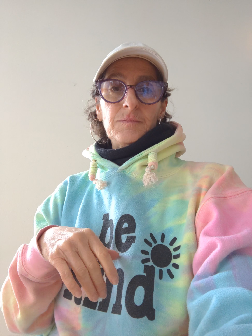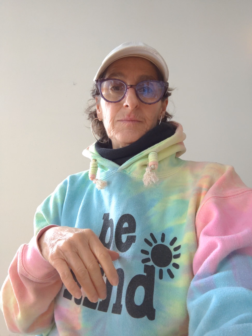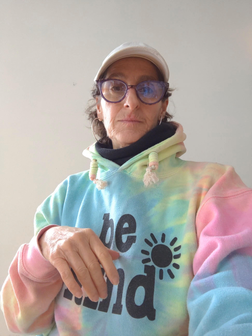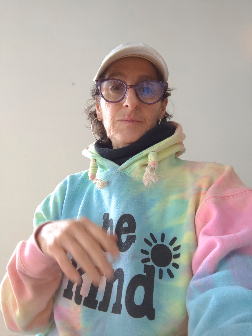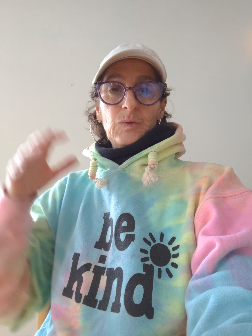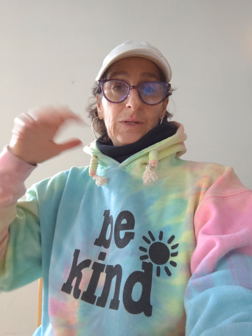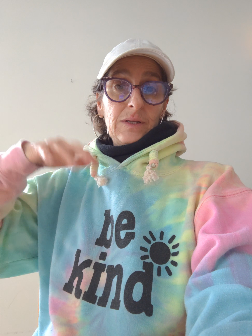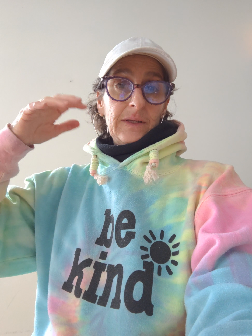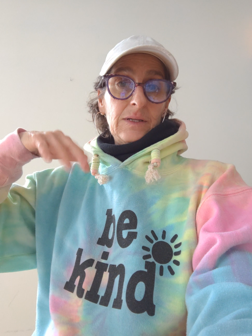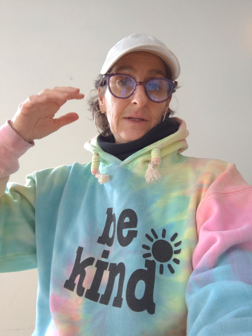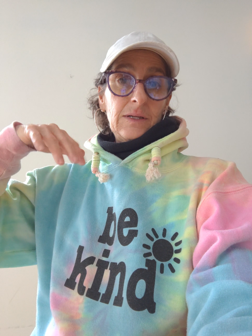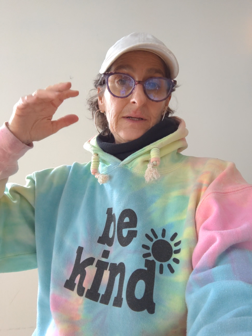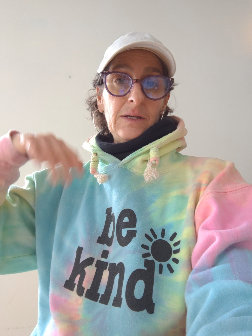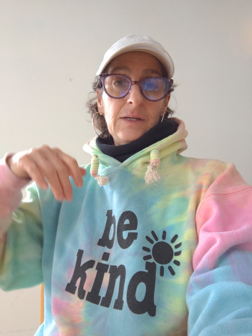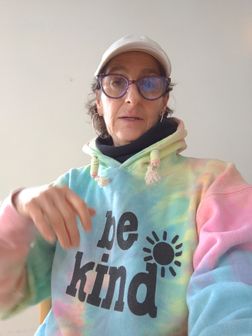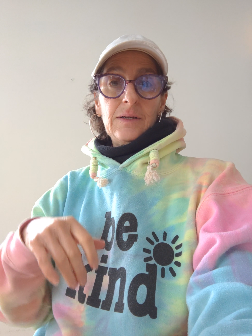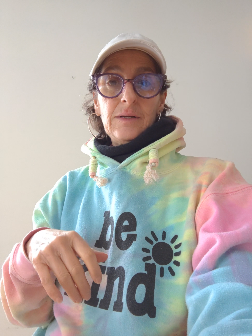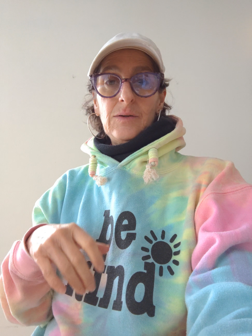rain